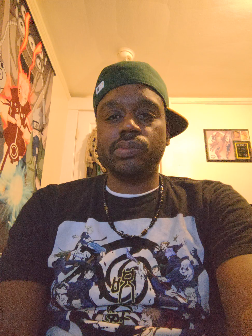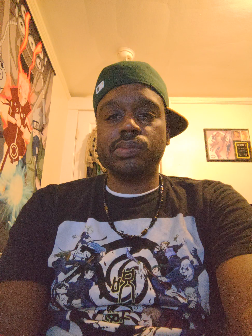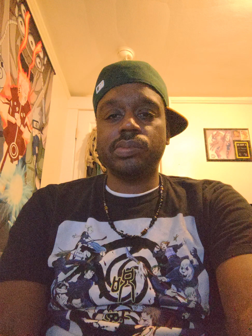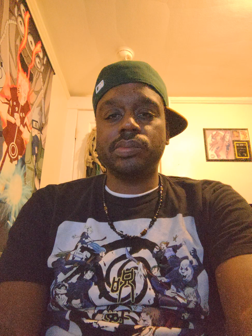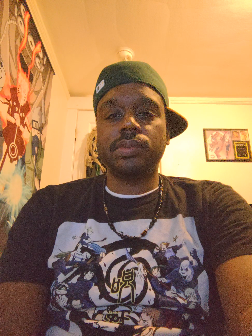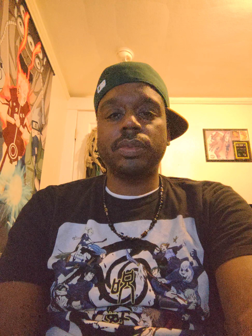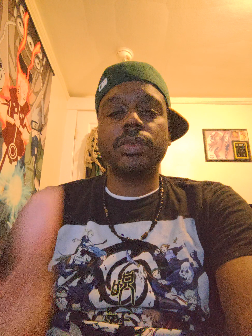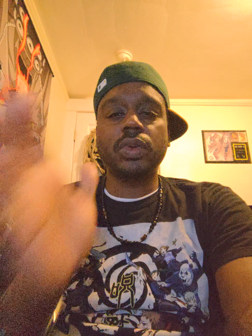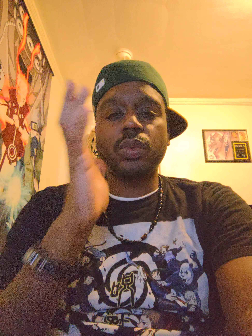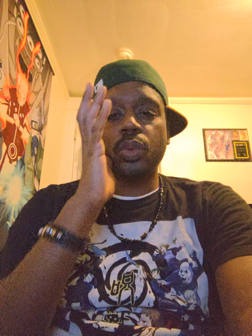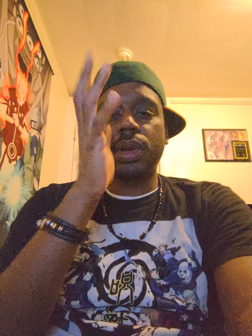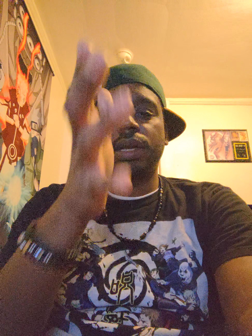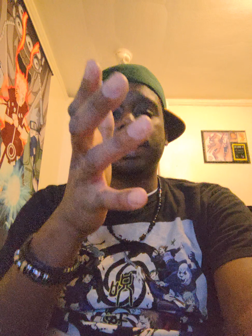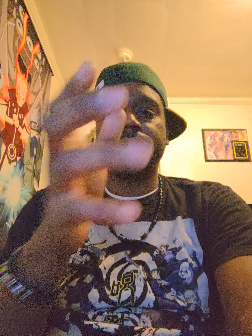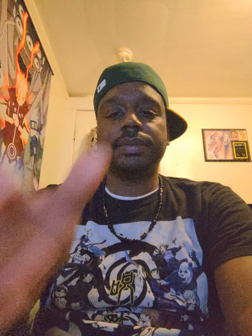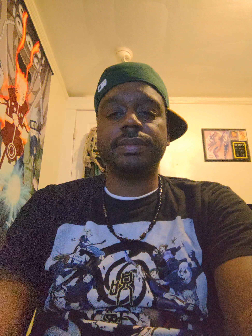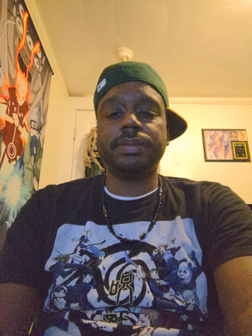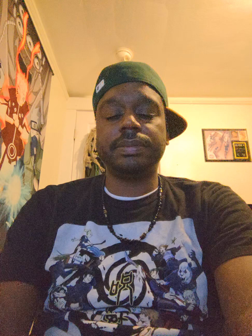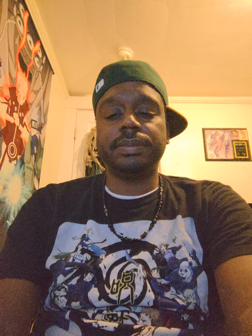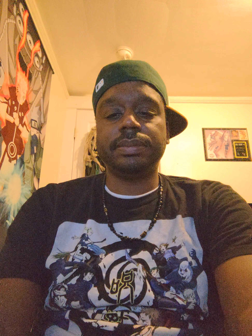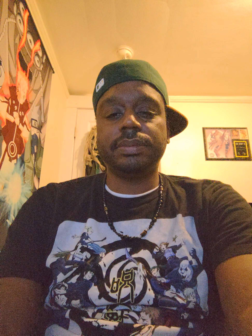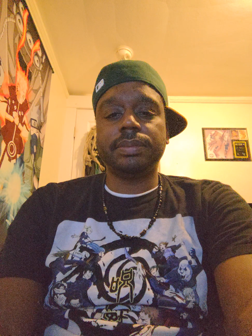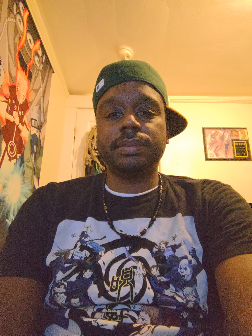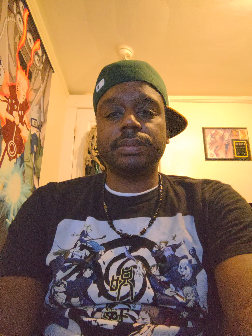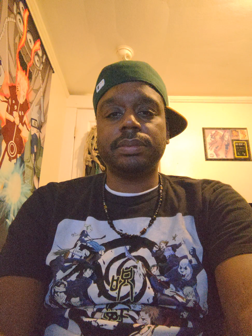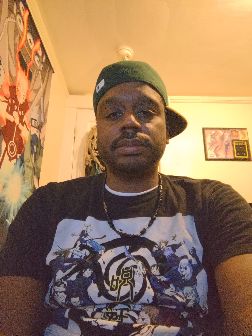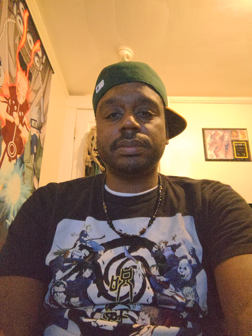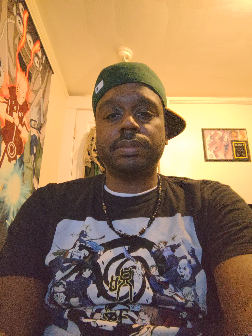will